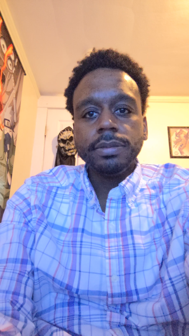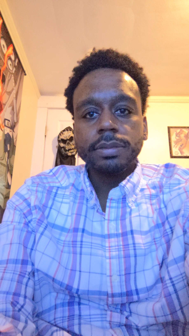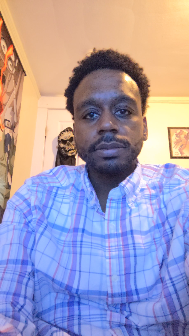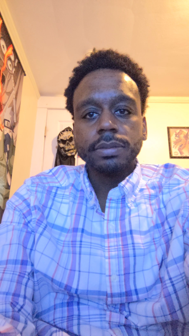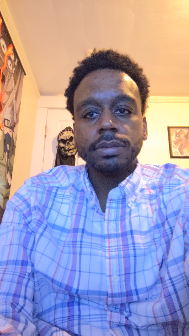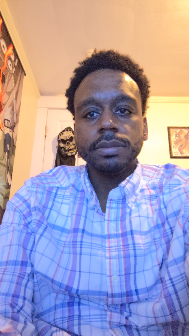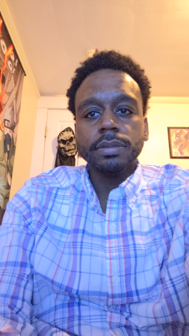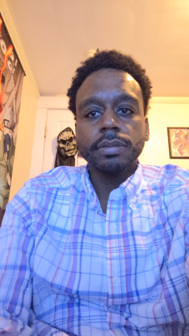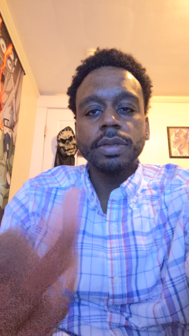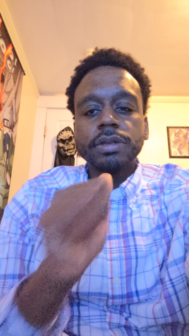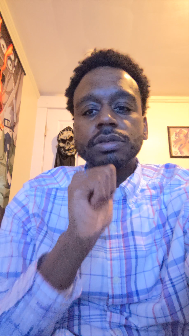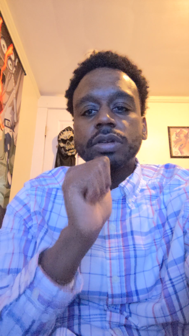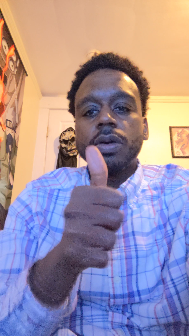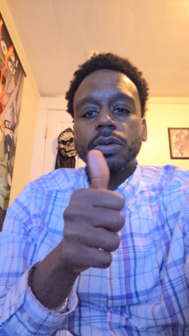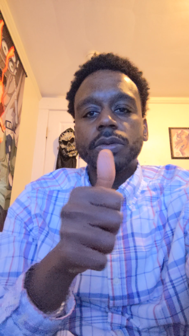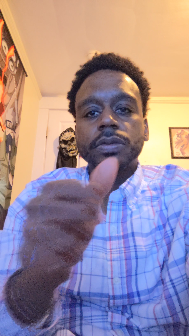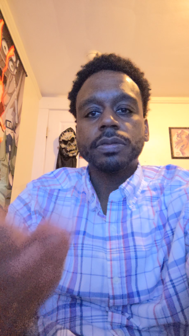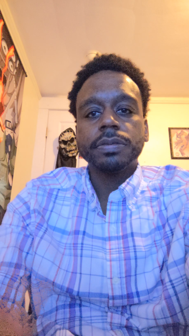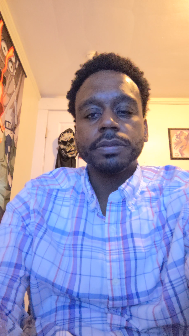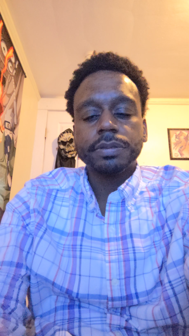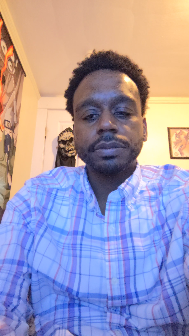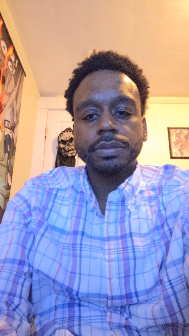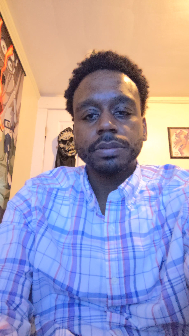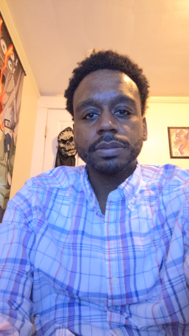don't